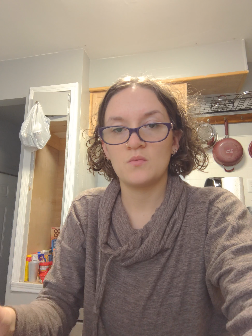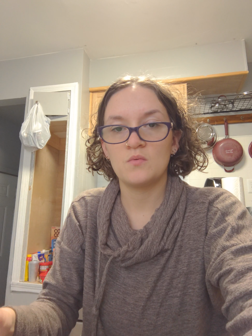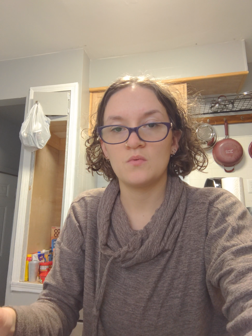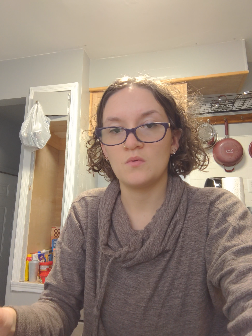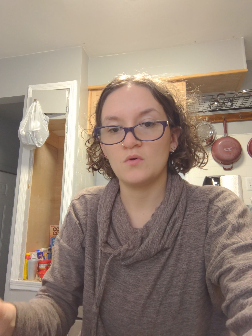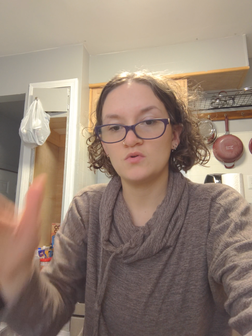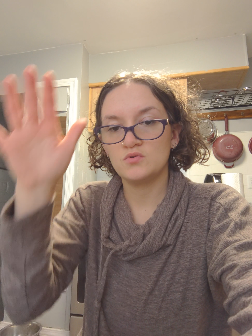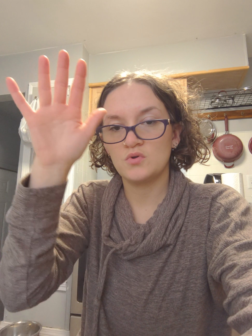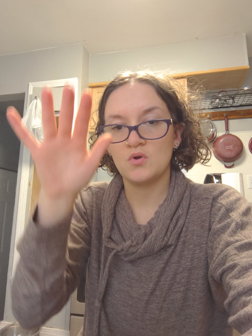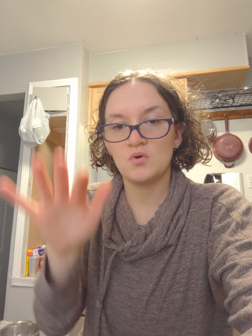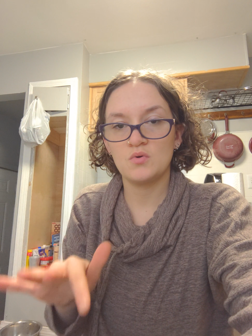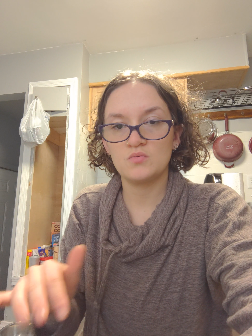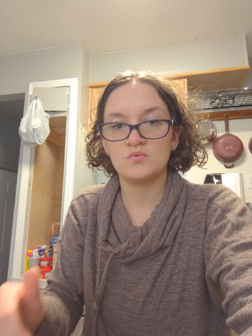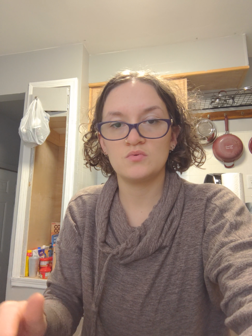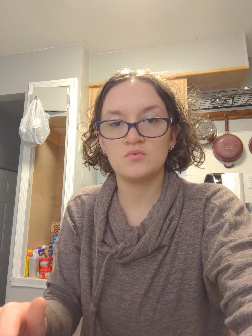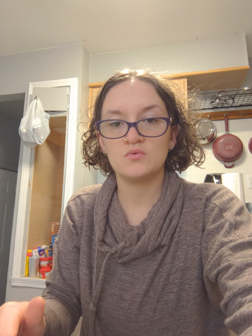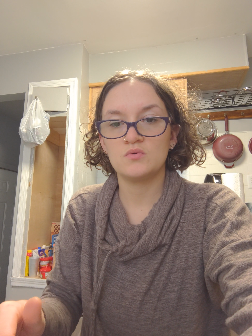snow